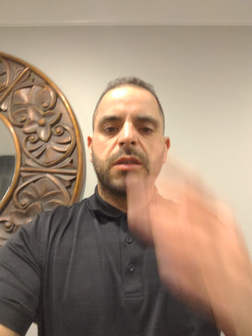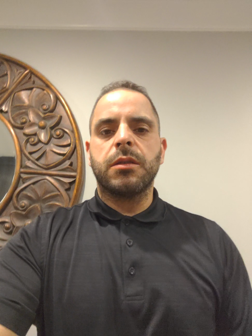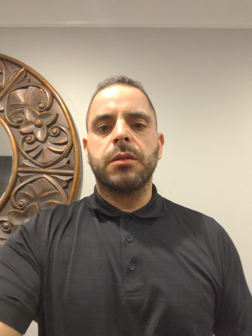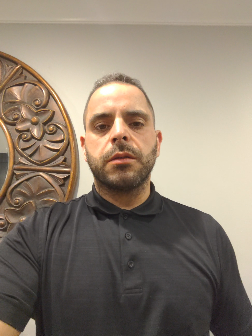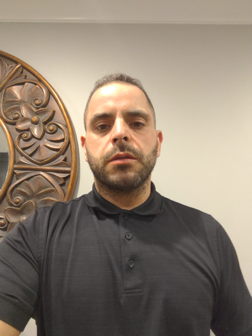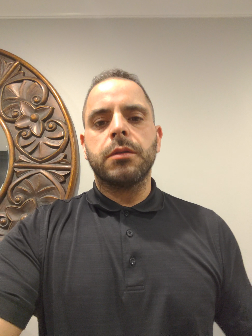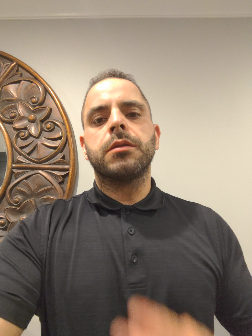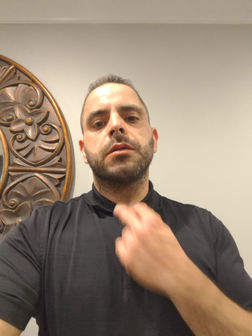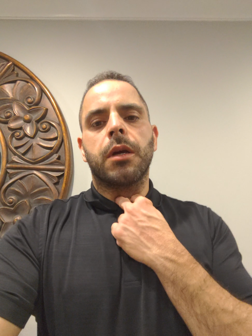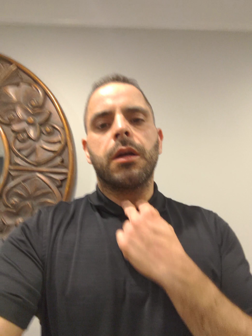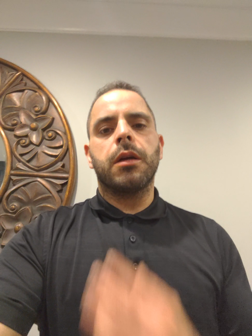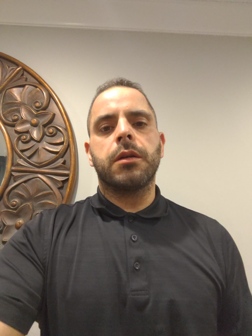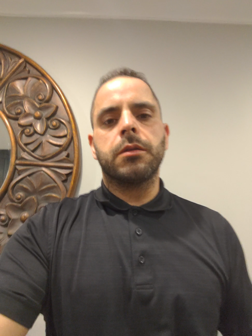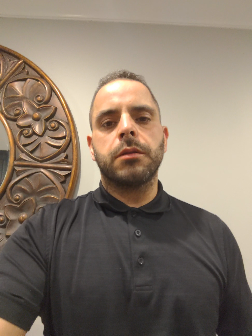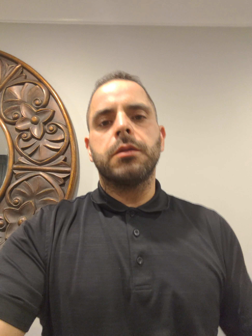stuck